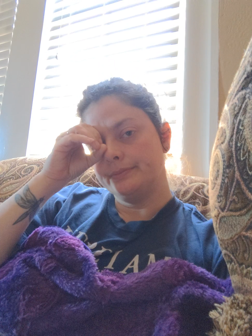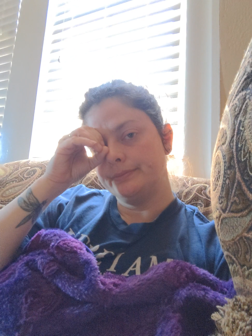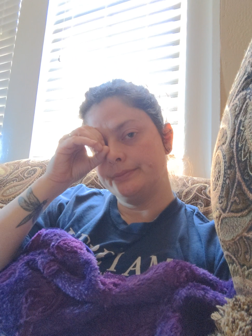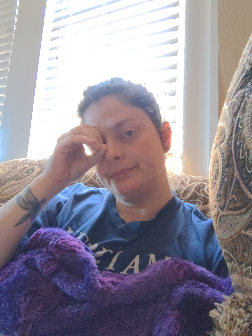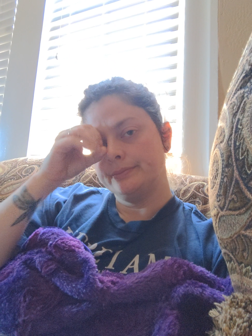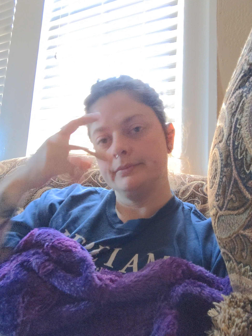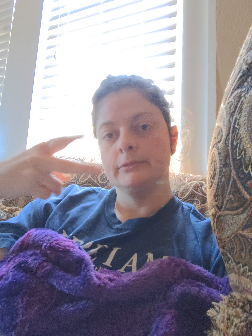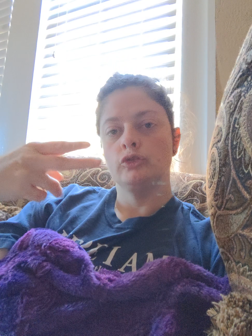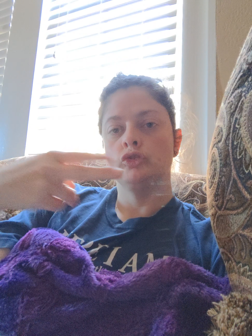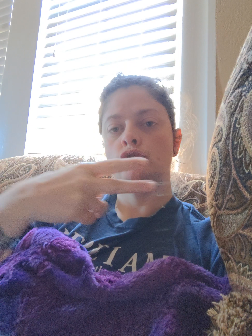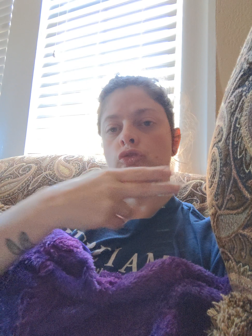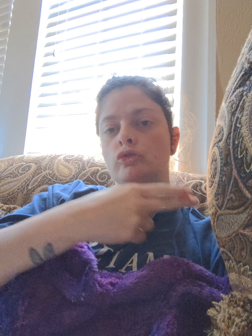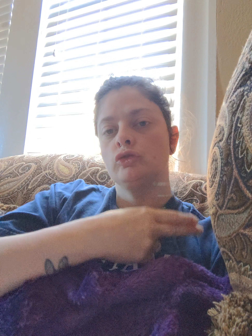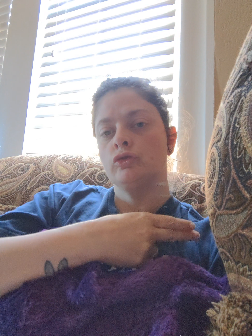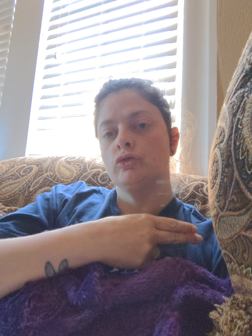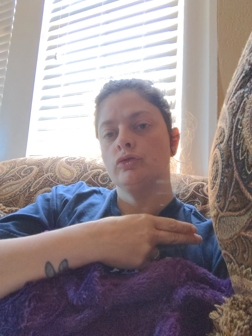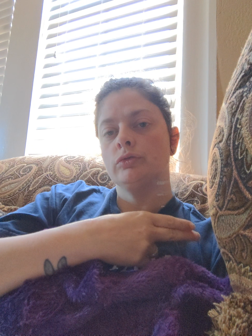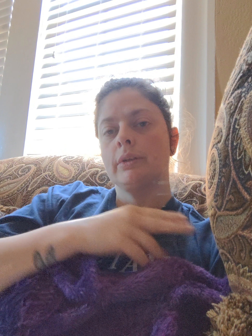scissors